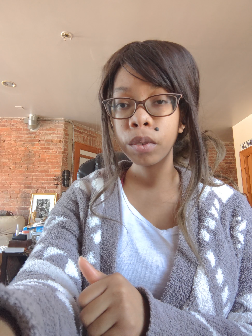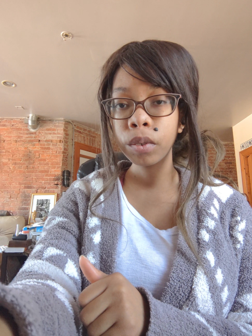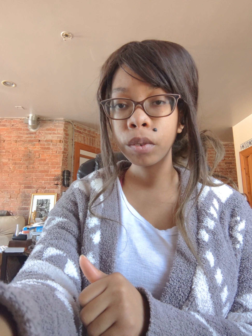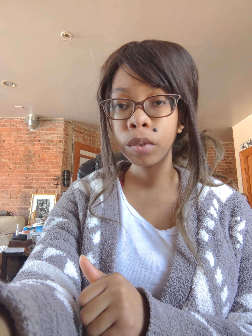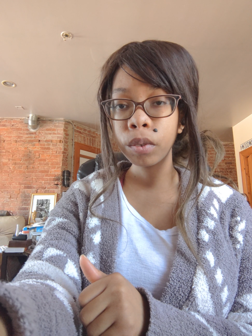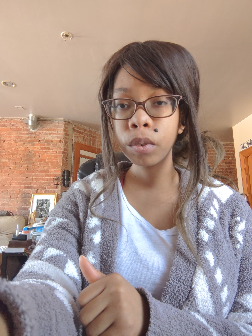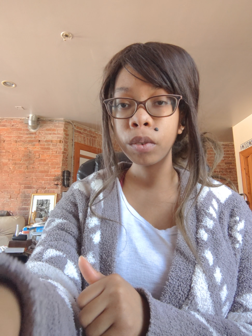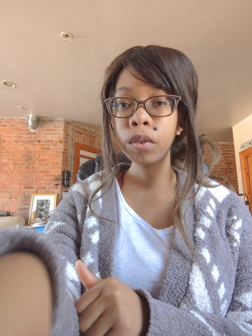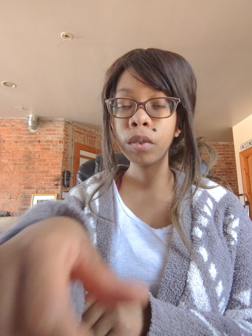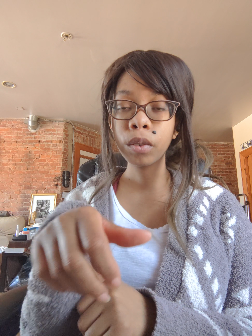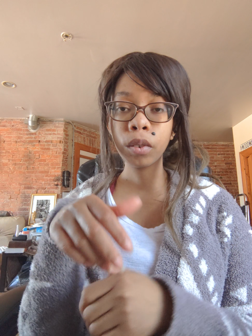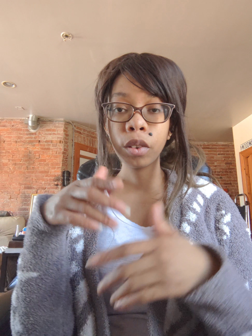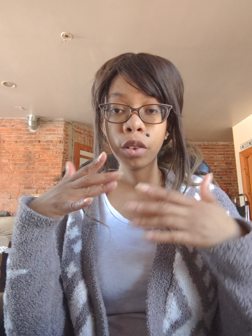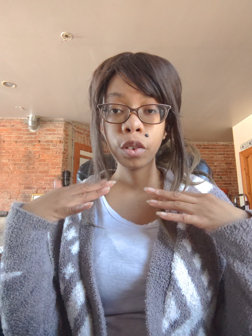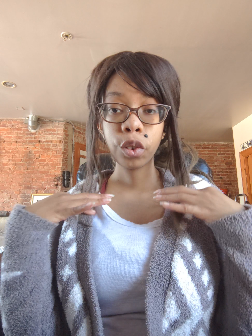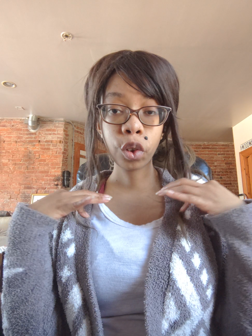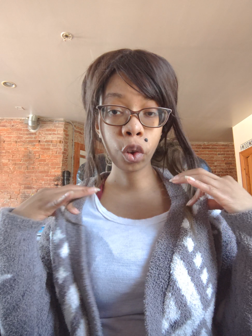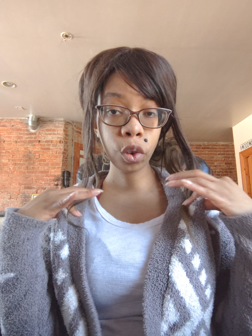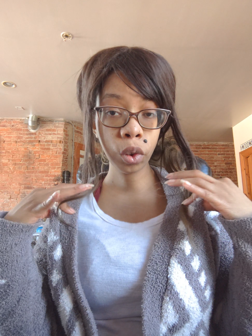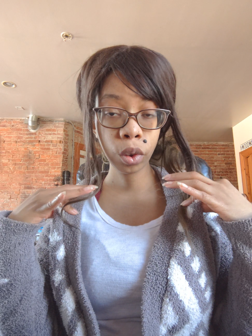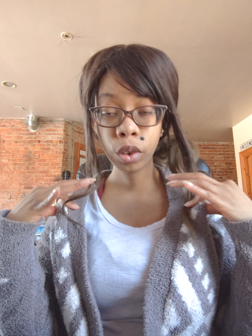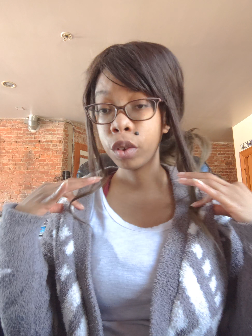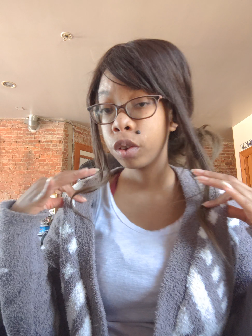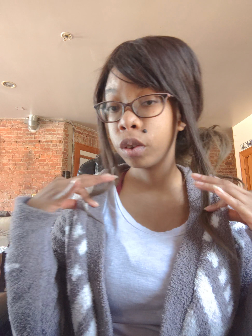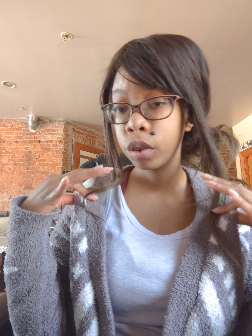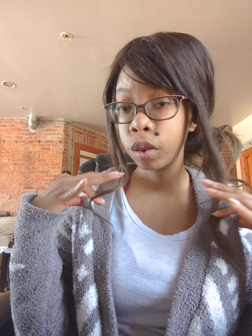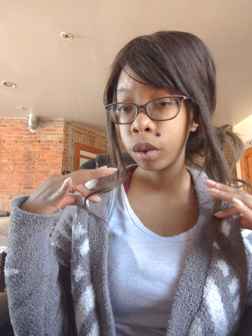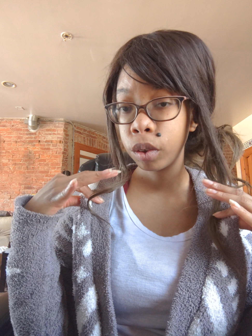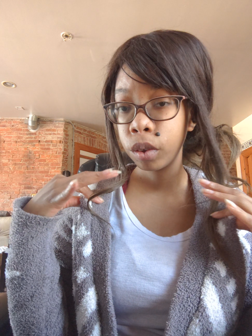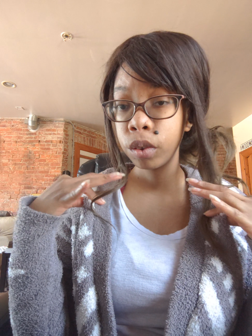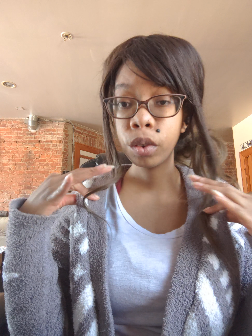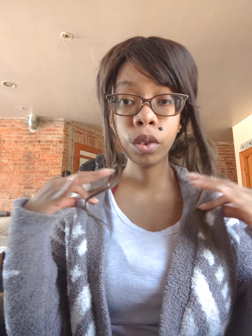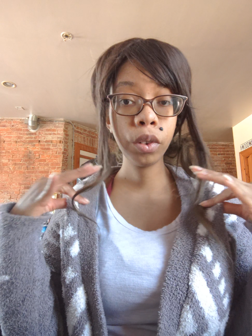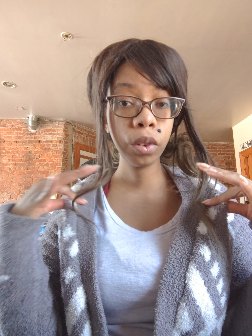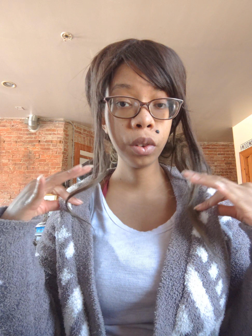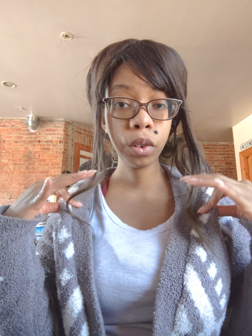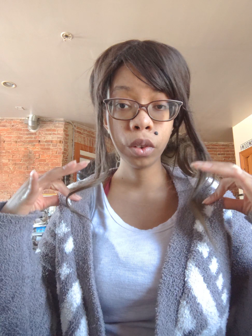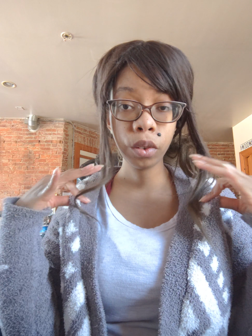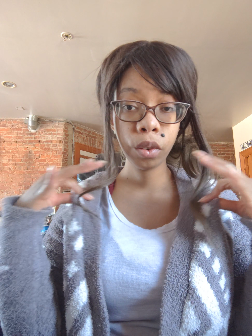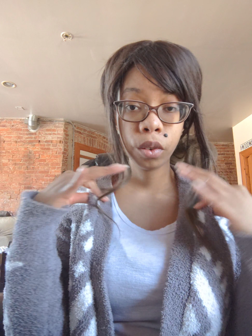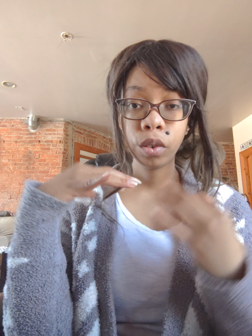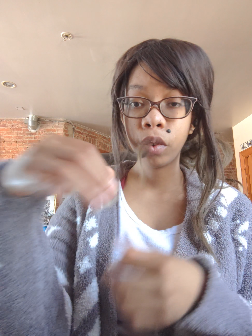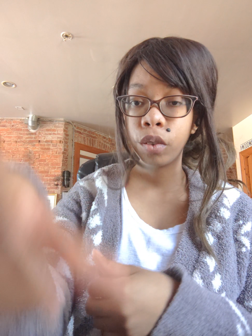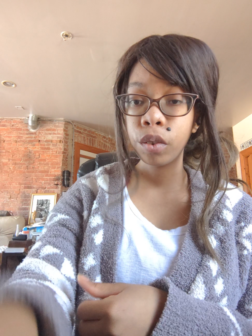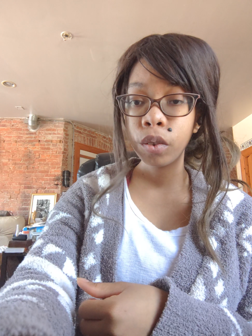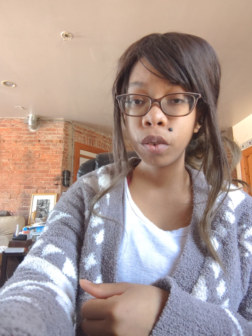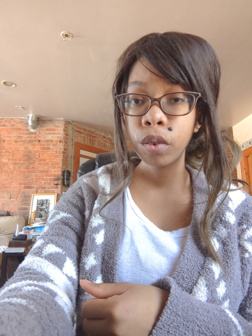shirt